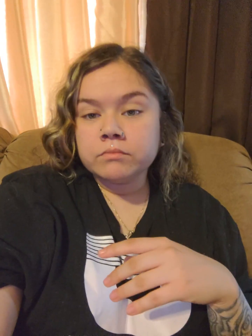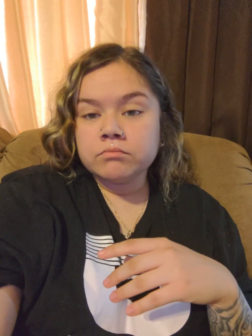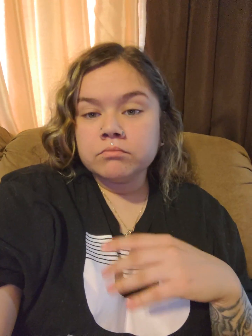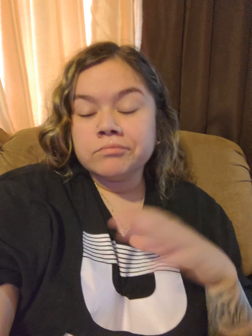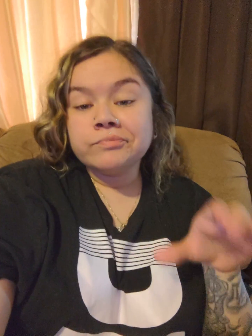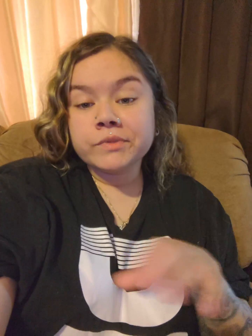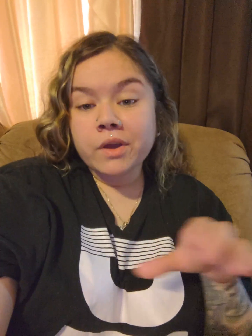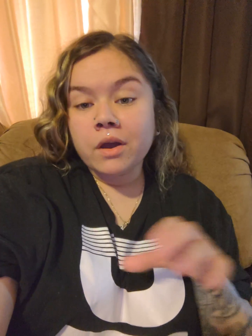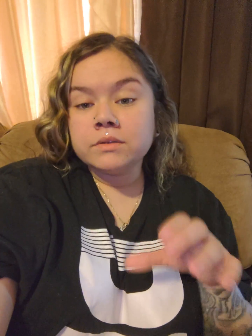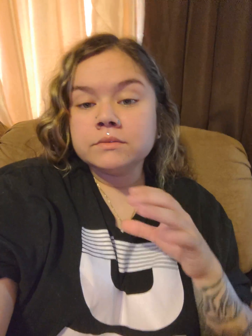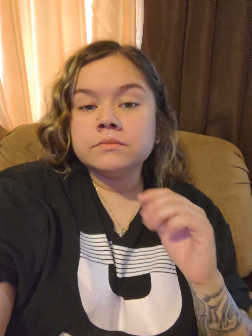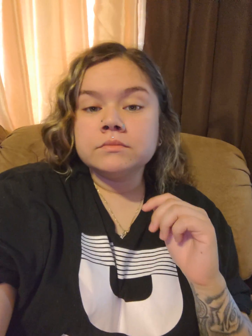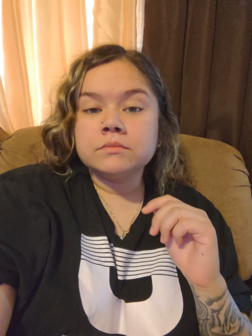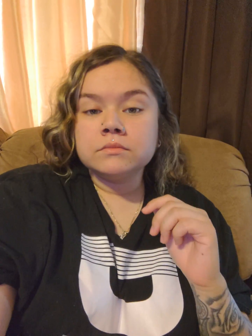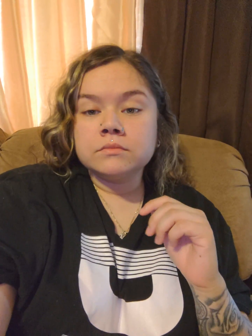does